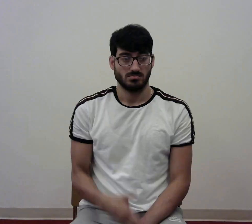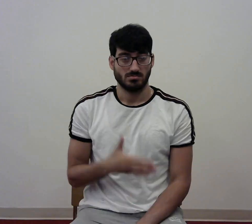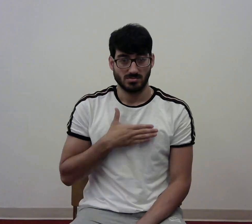mən